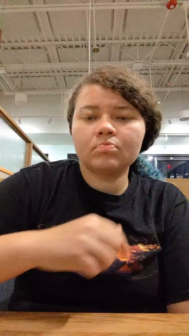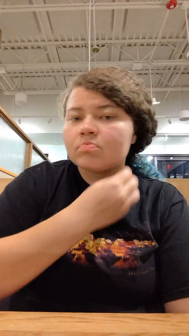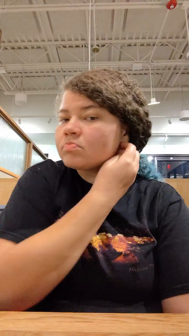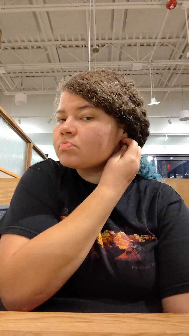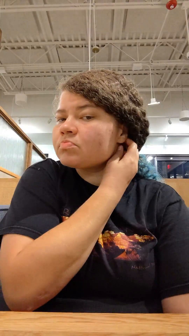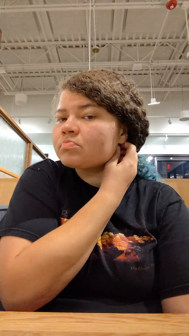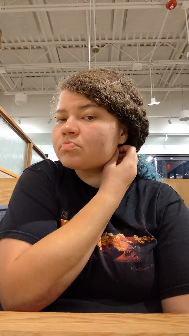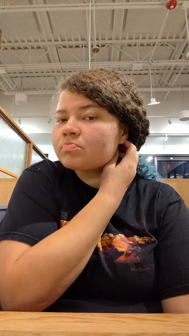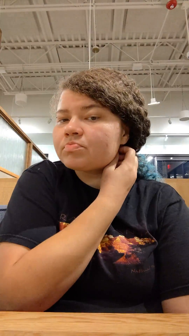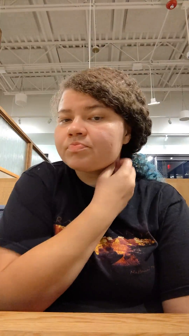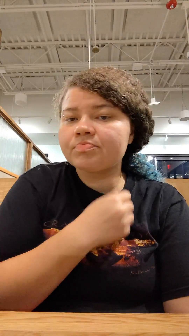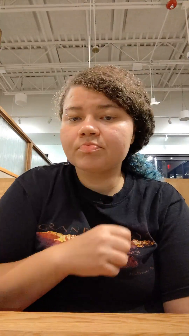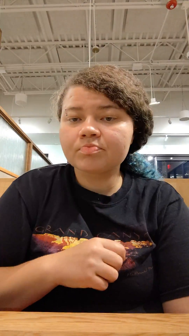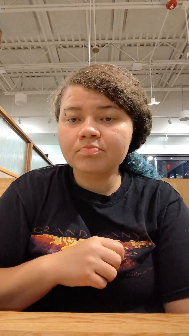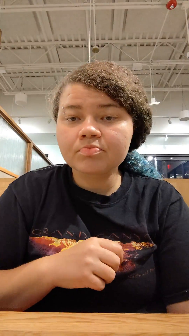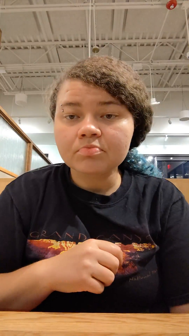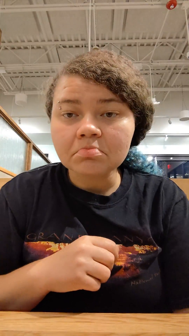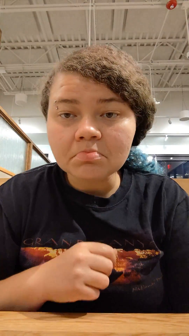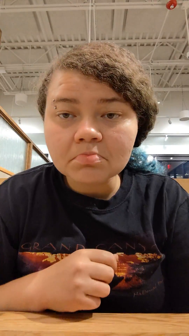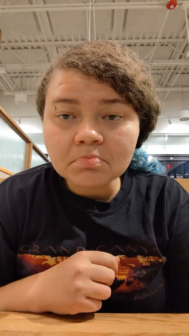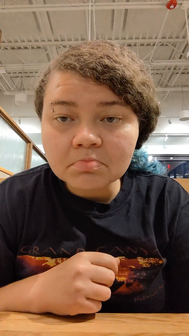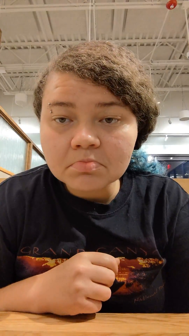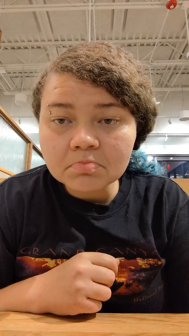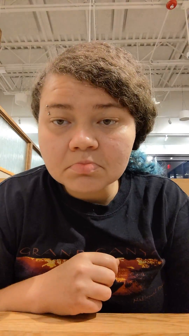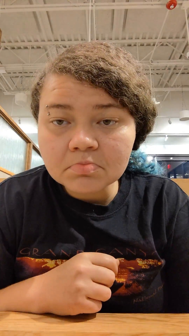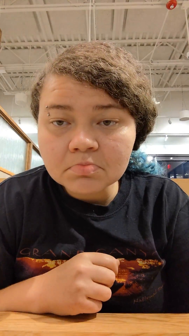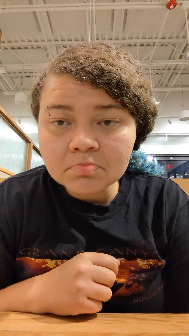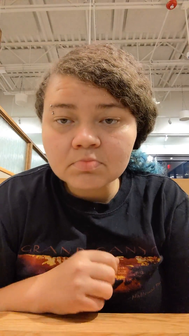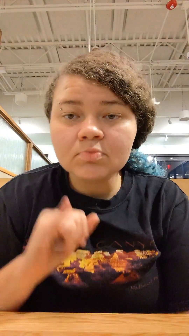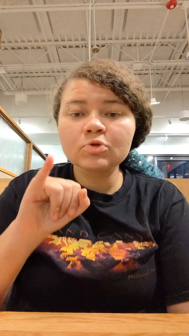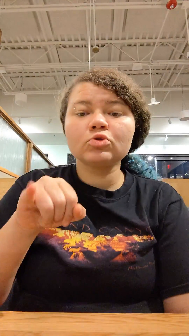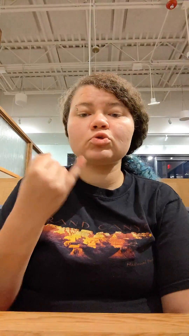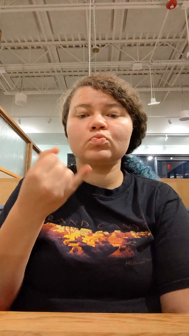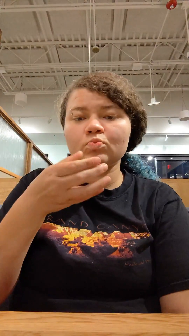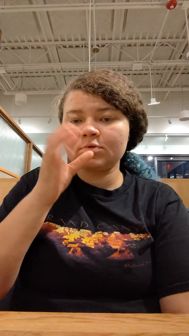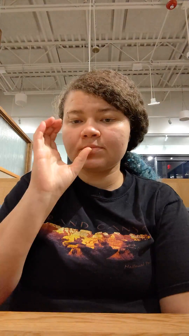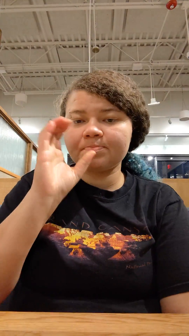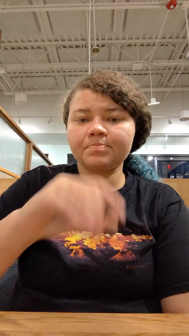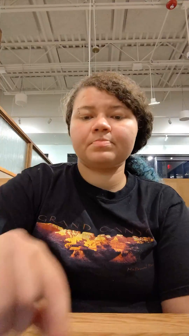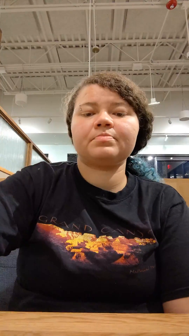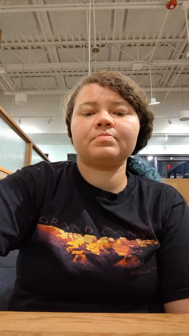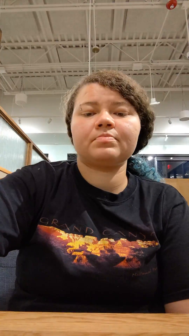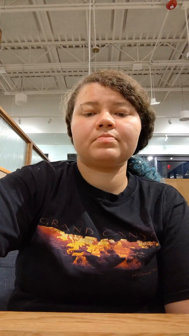juice